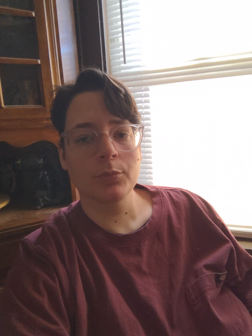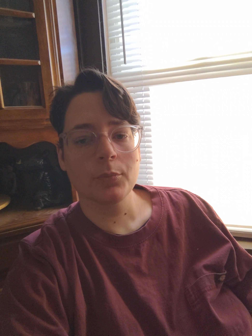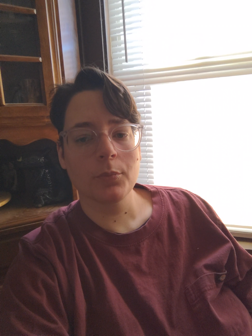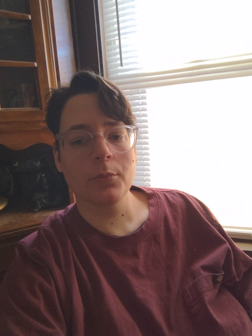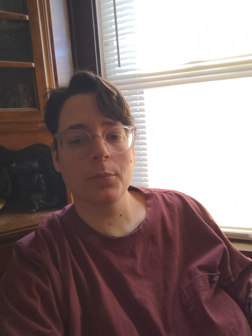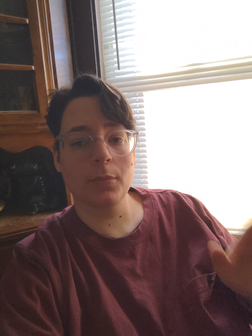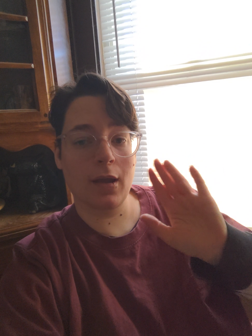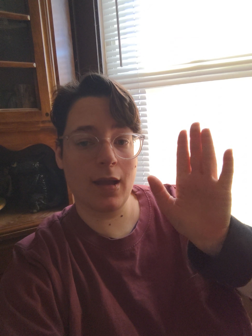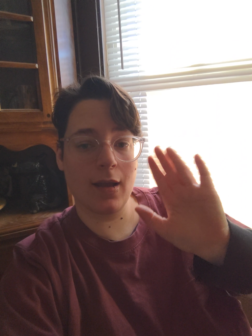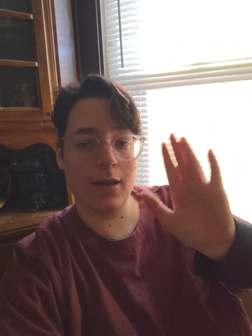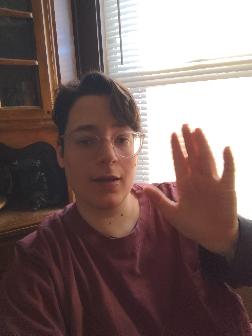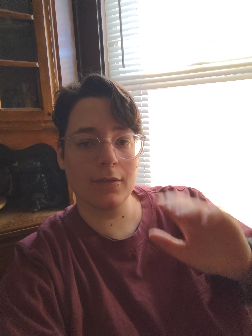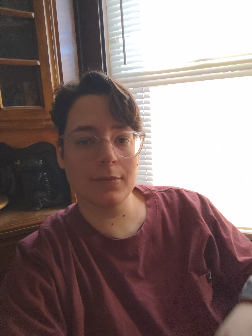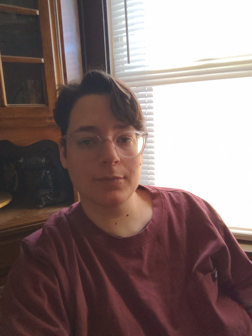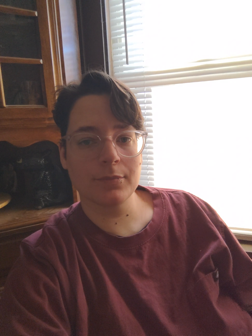bye